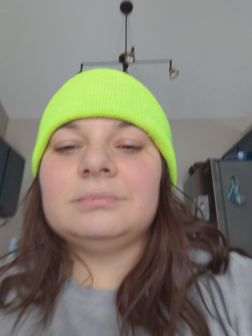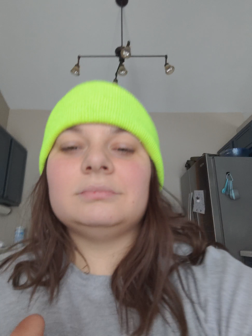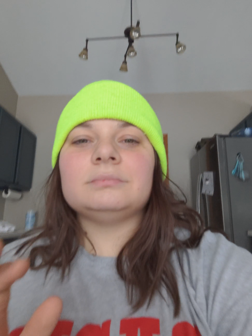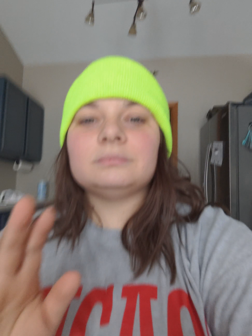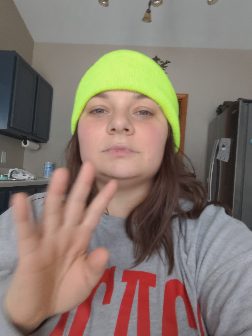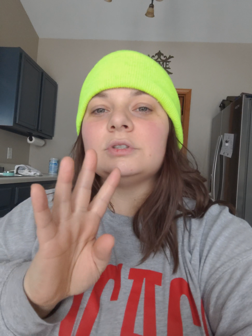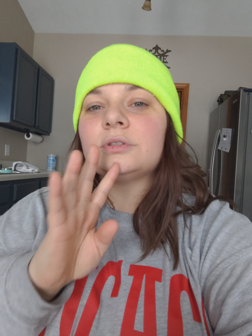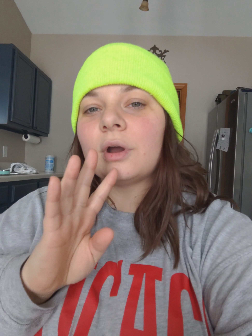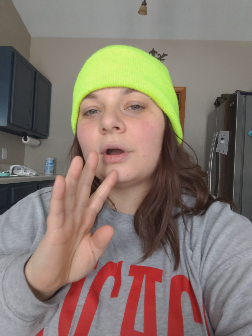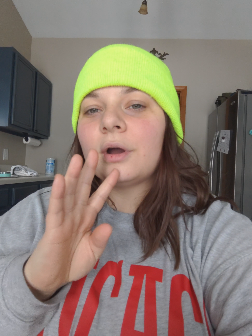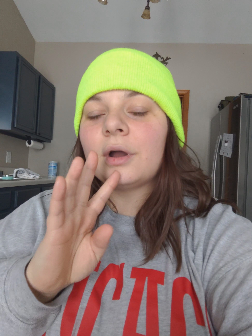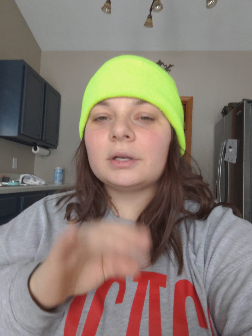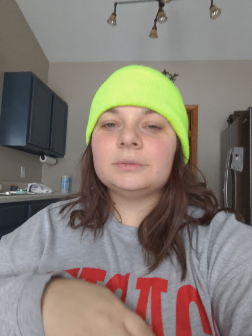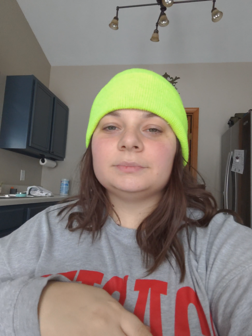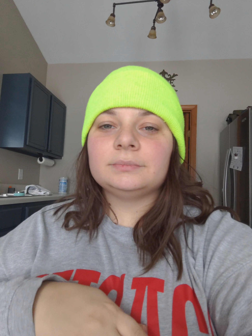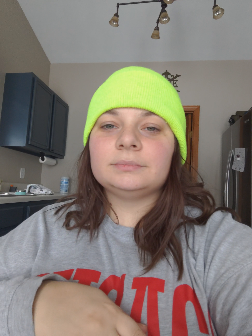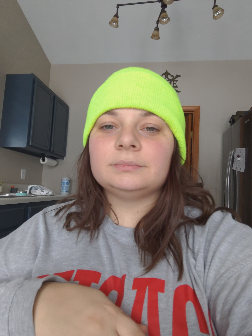talk